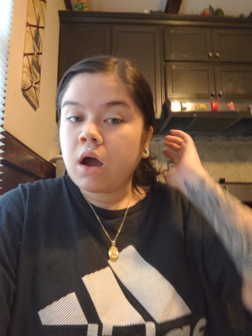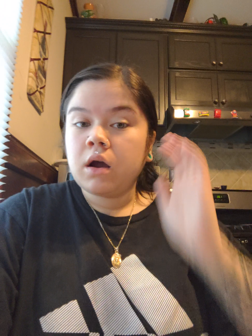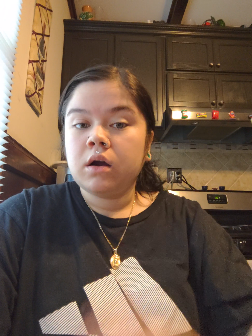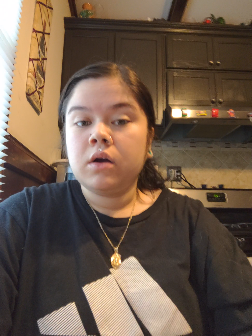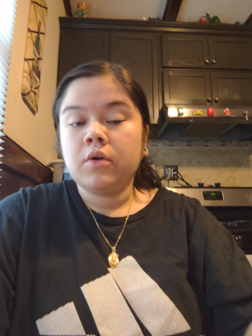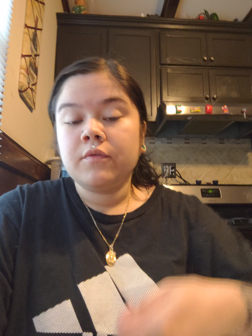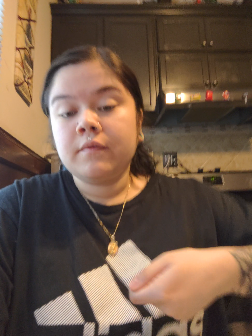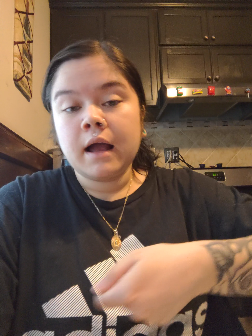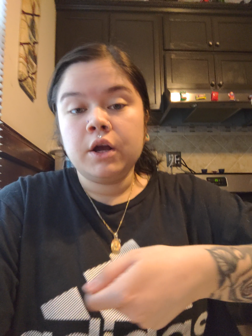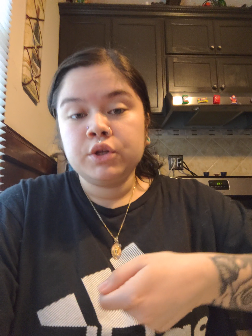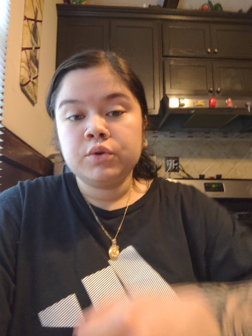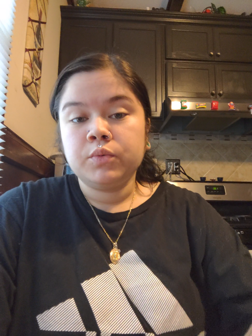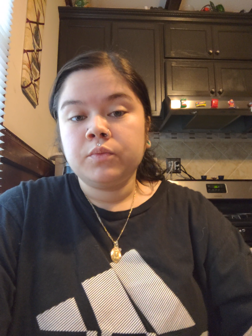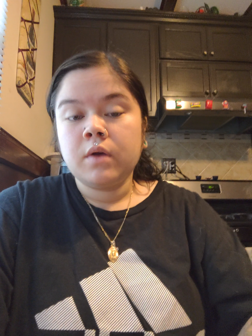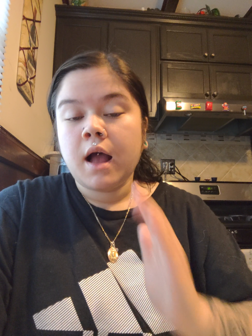vacuum